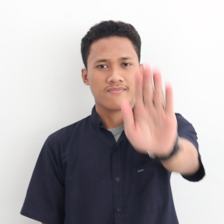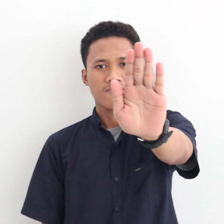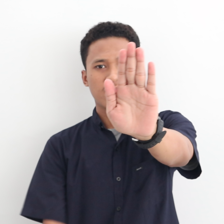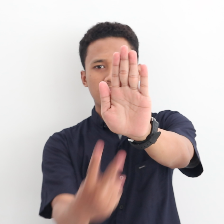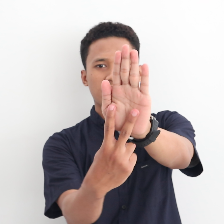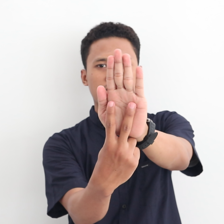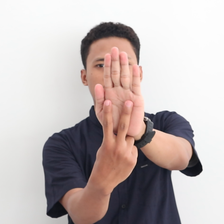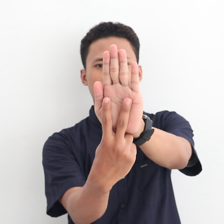N